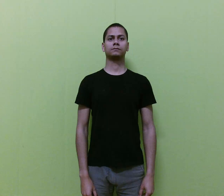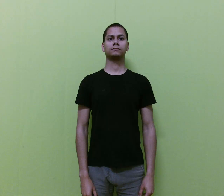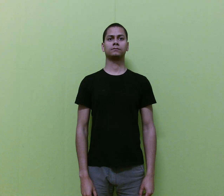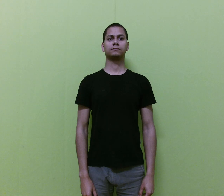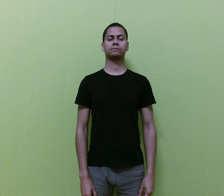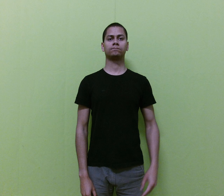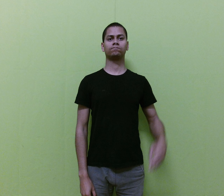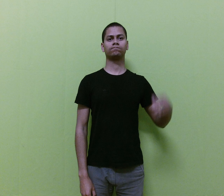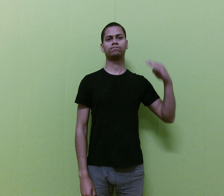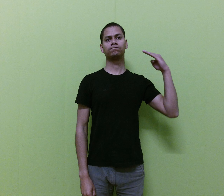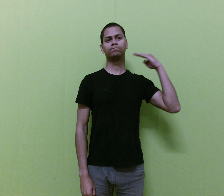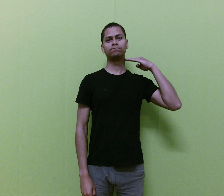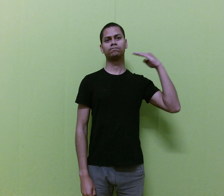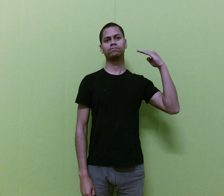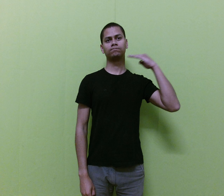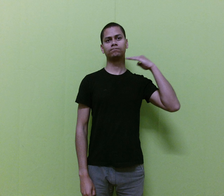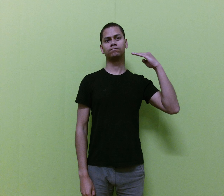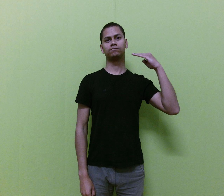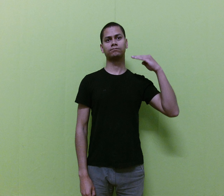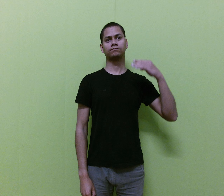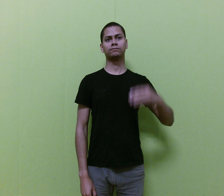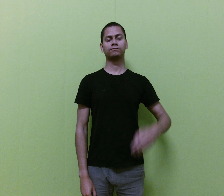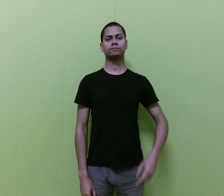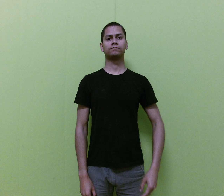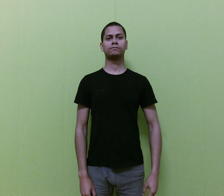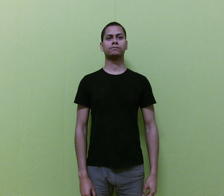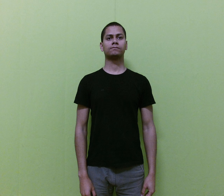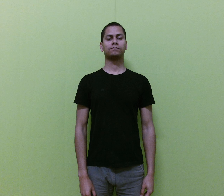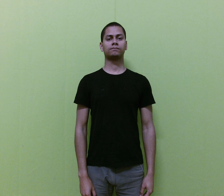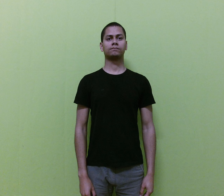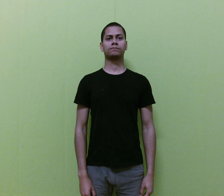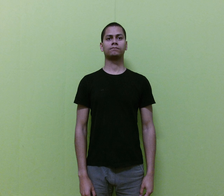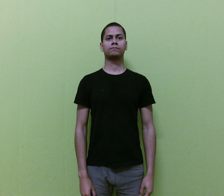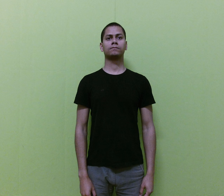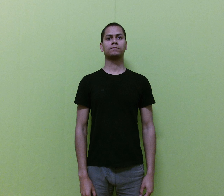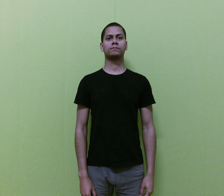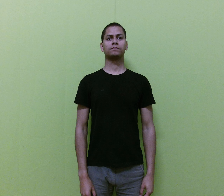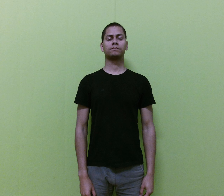banco